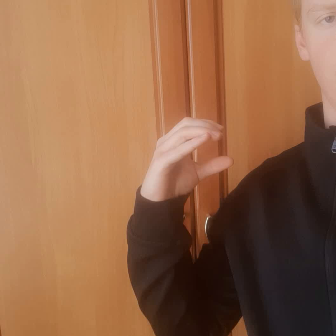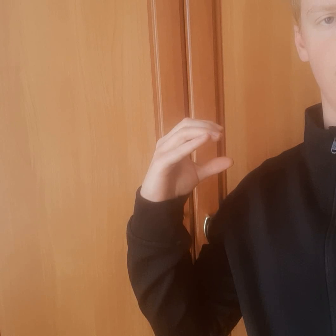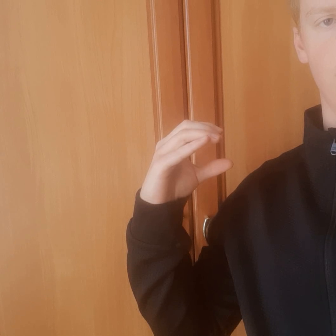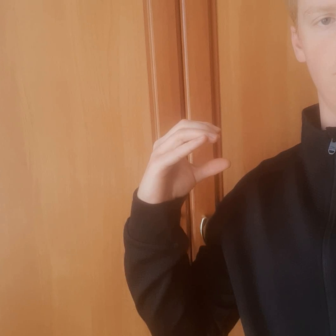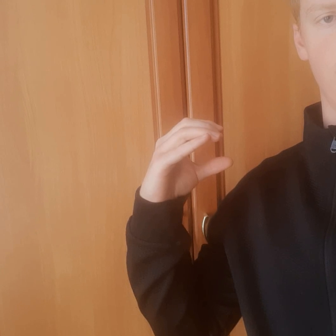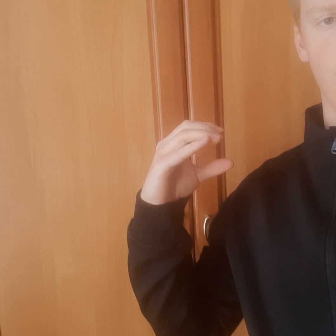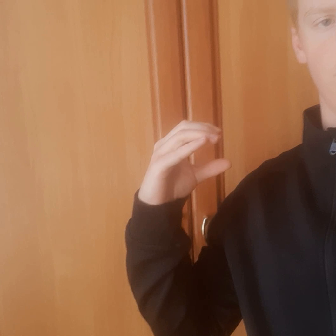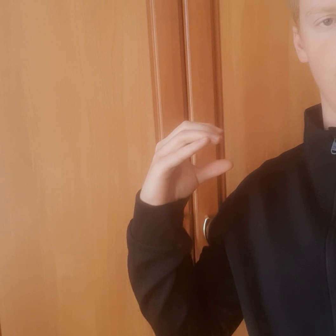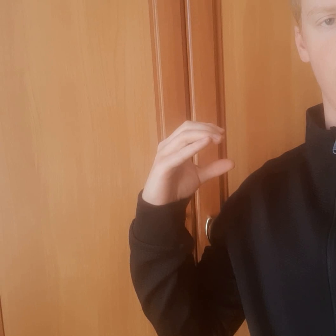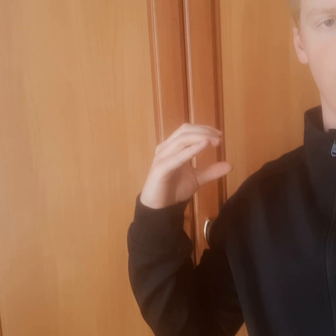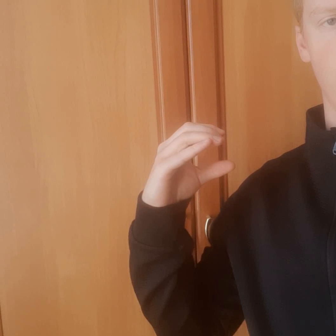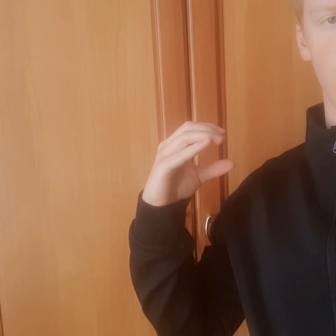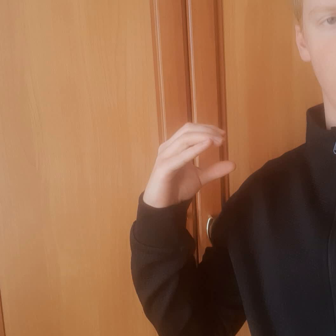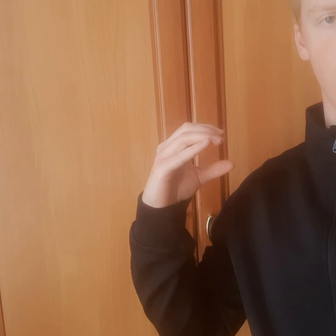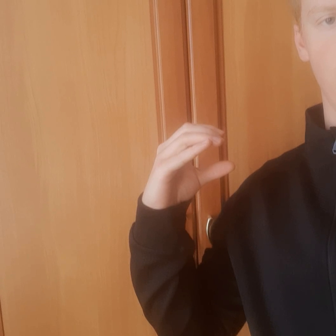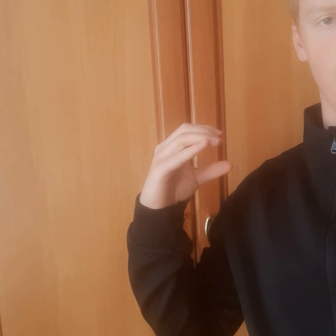С